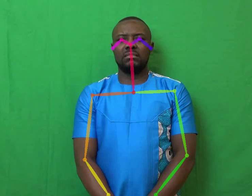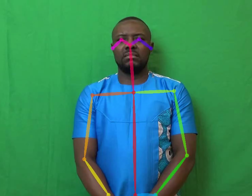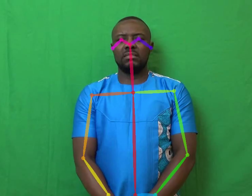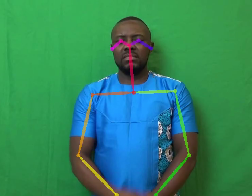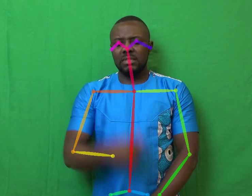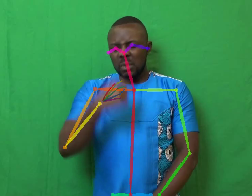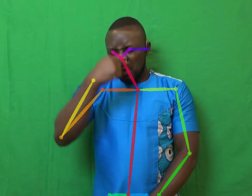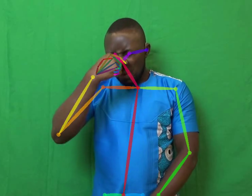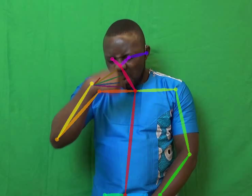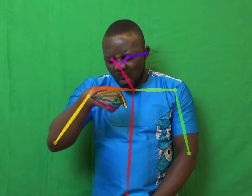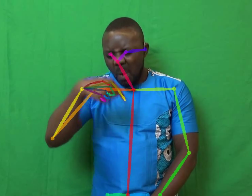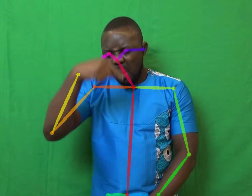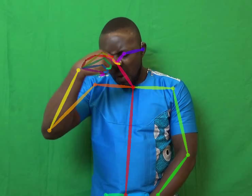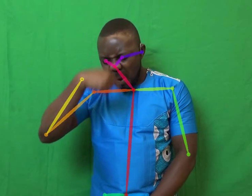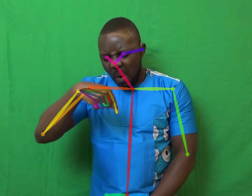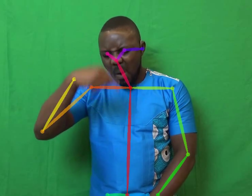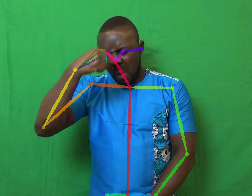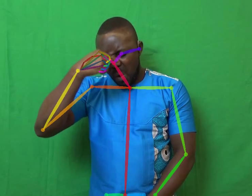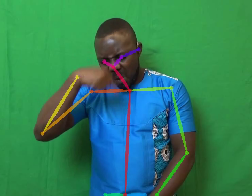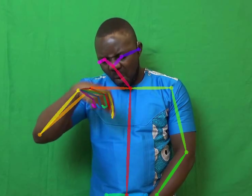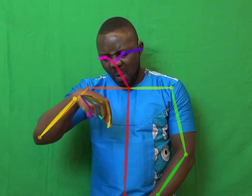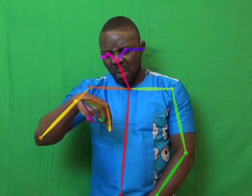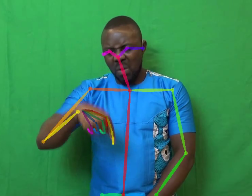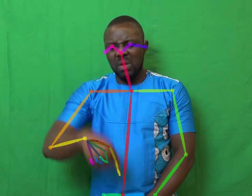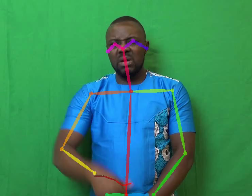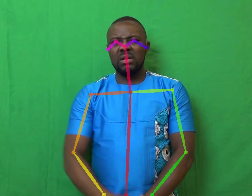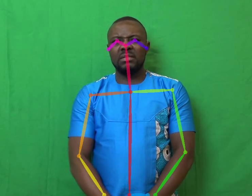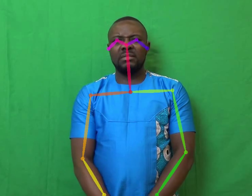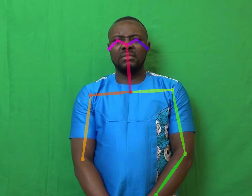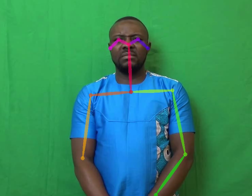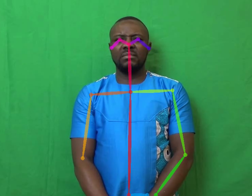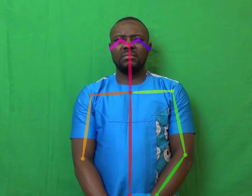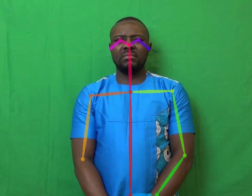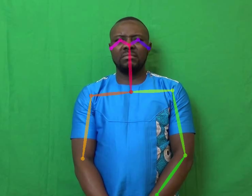cold or runny nose